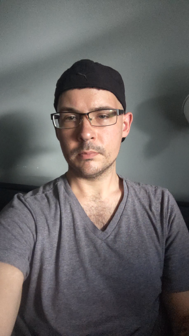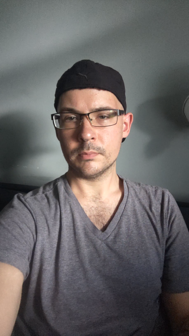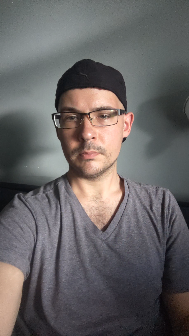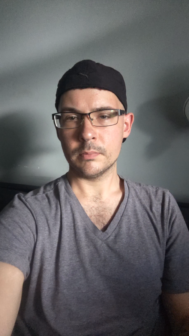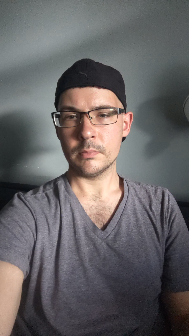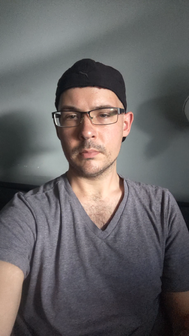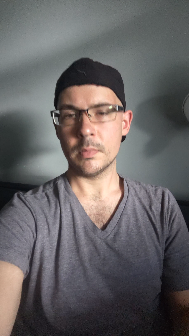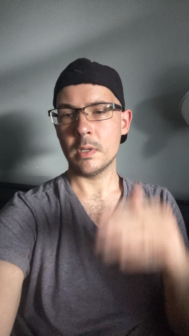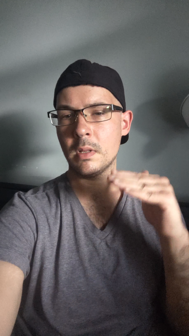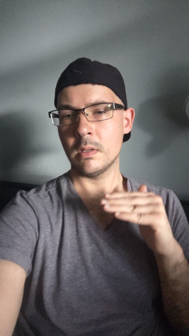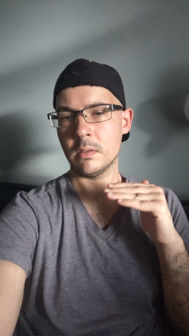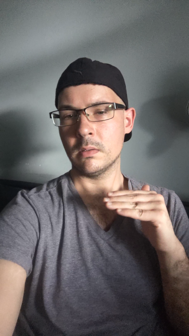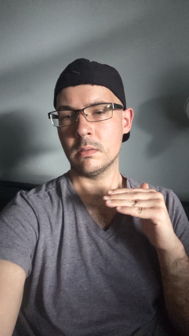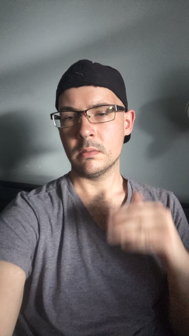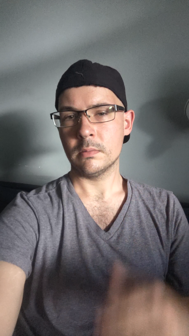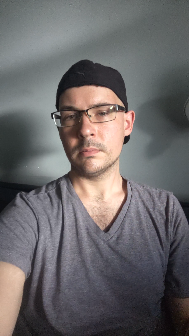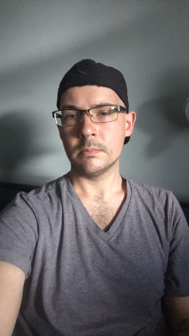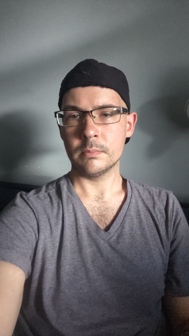little